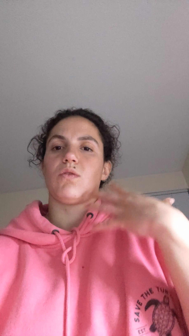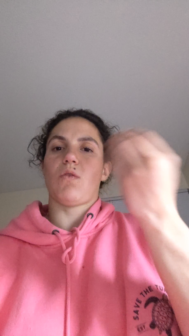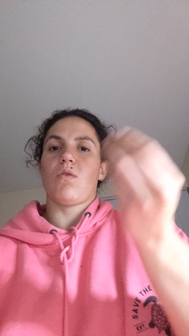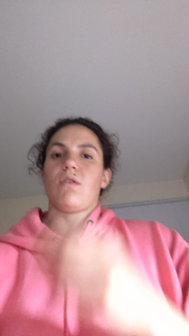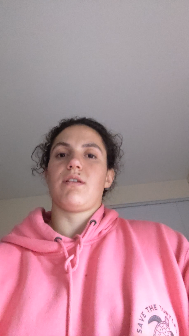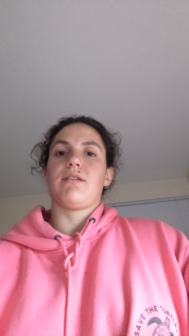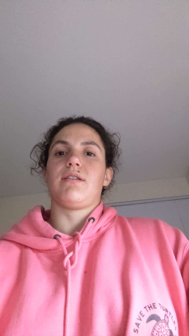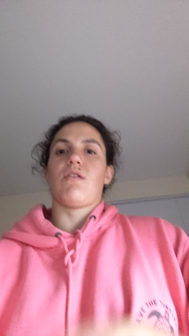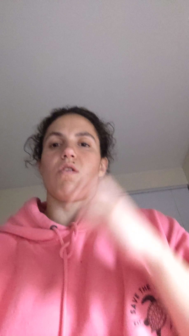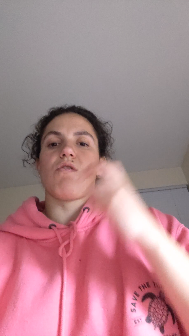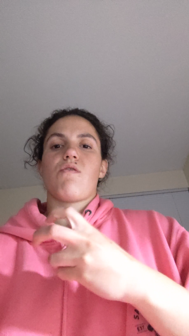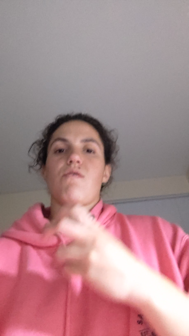hard